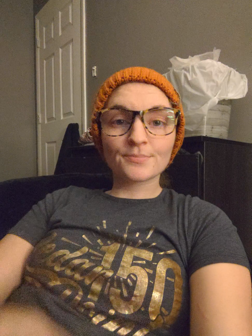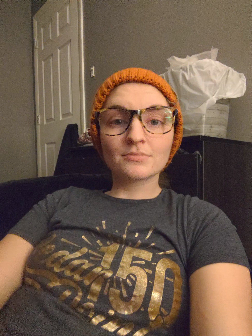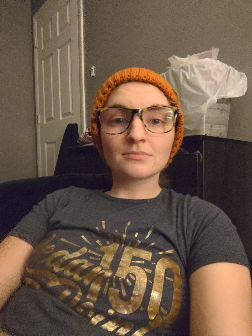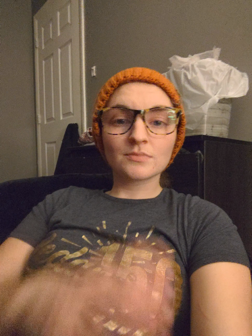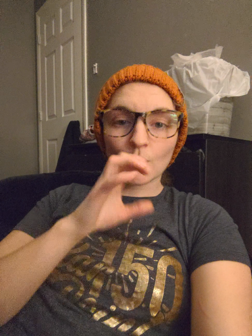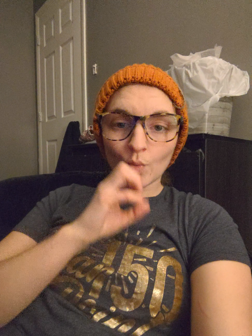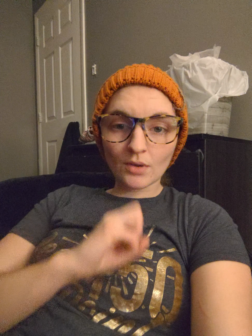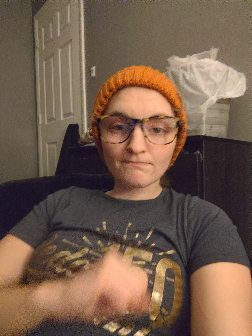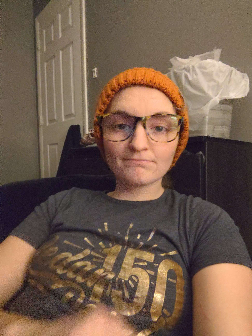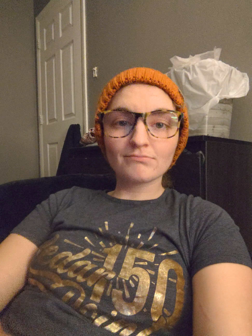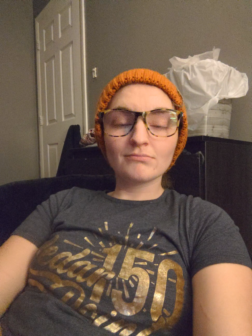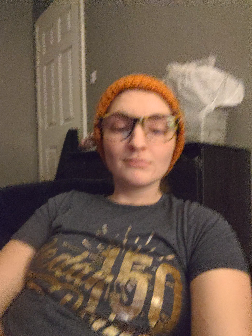old